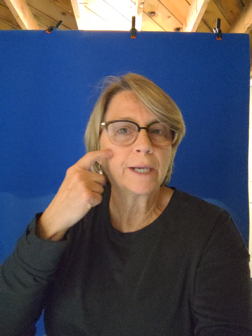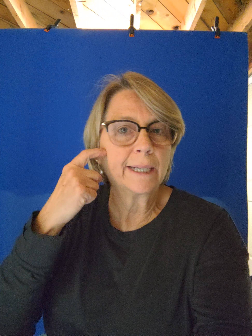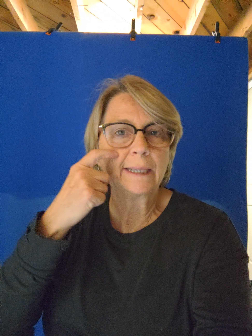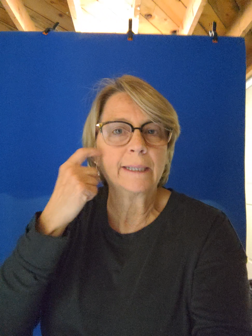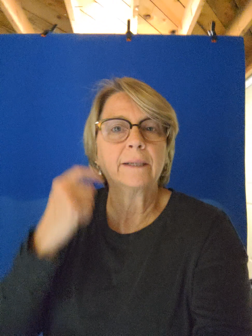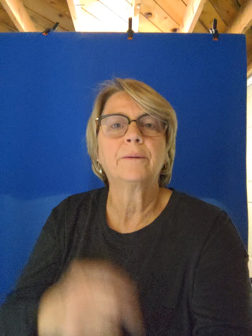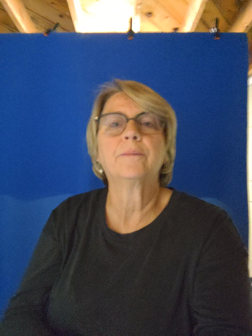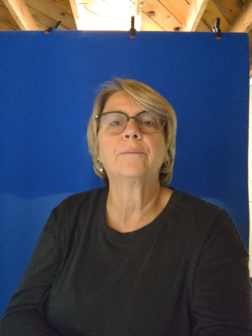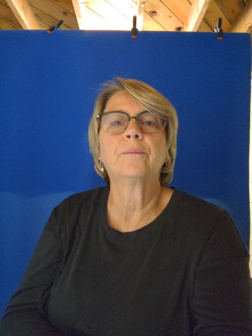cheek